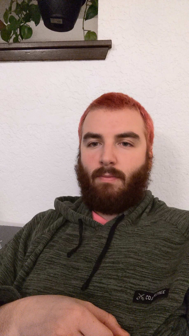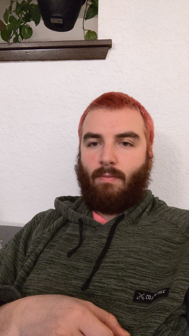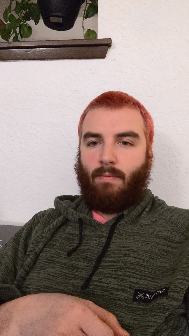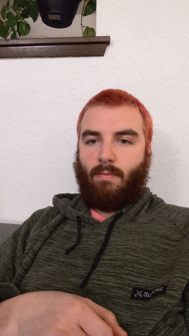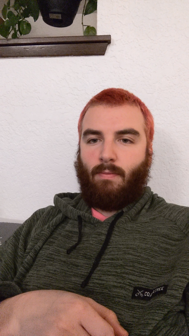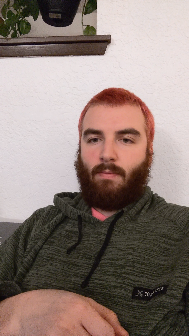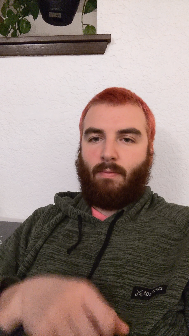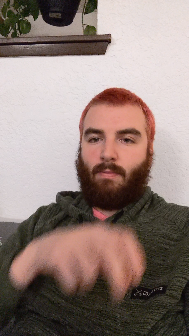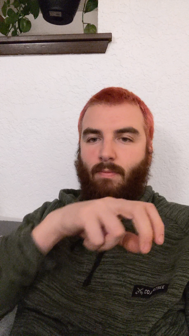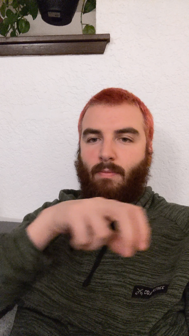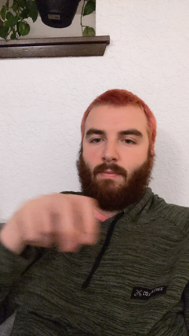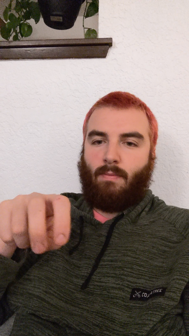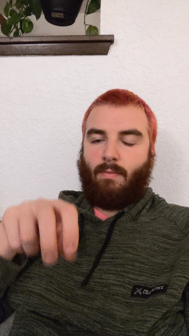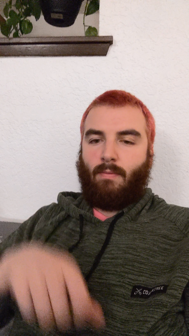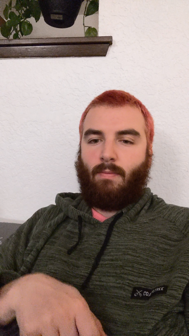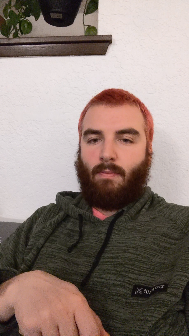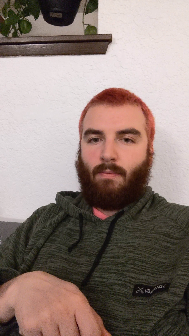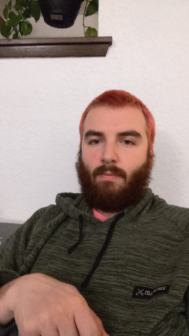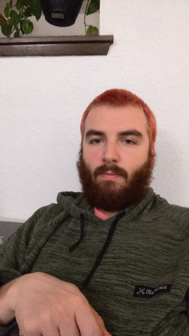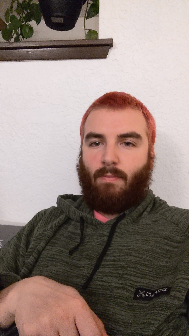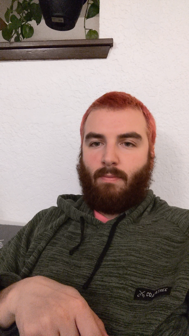bench